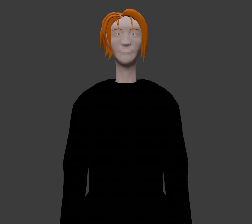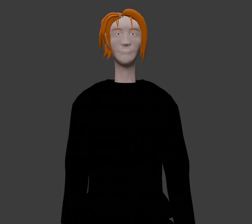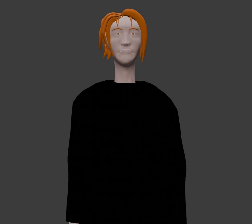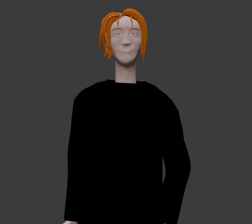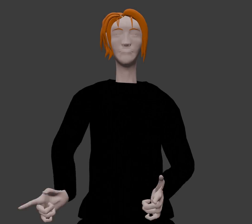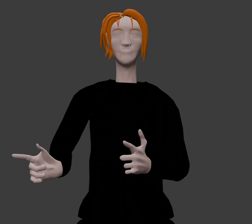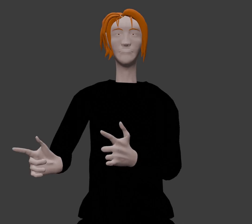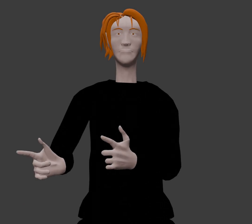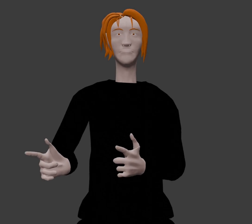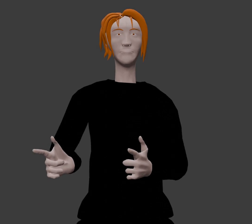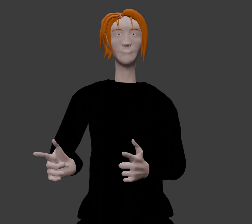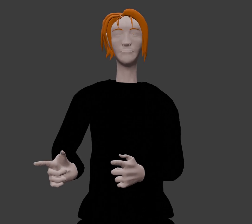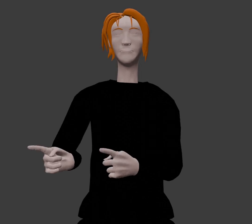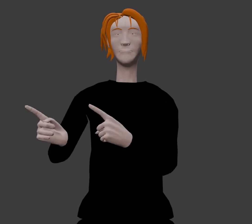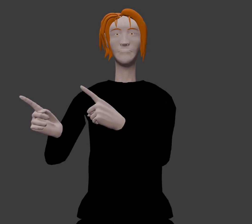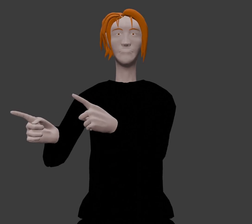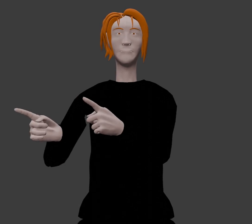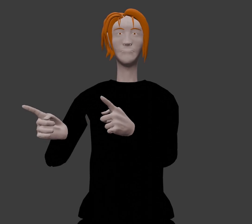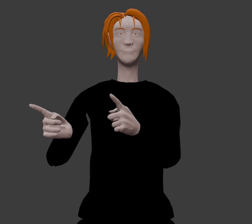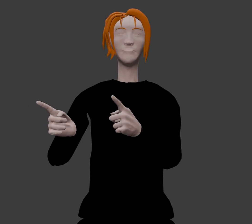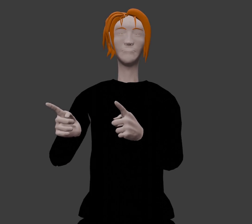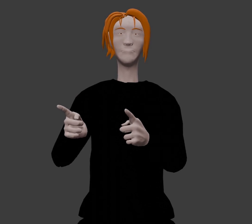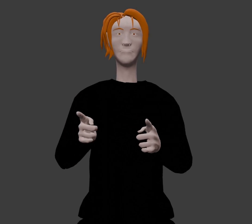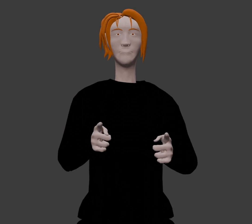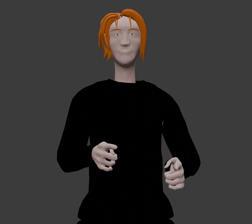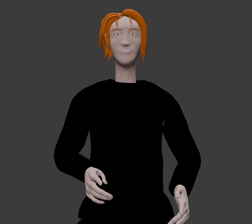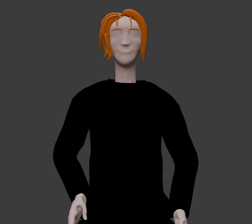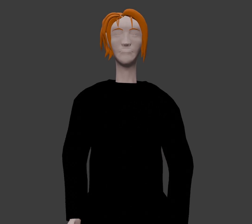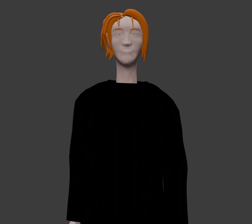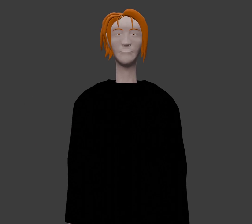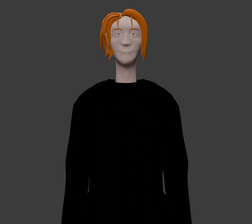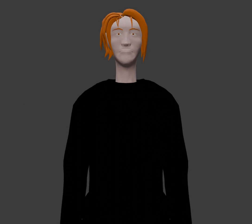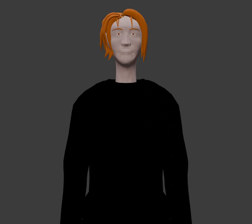Barrage (Gun)